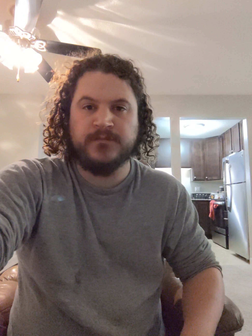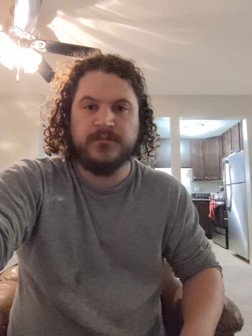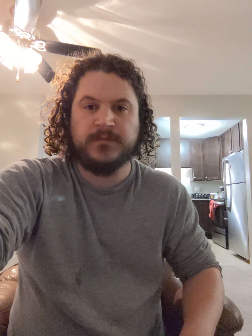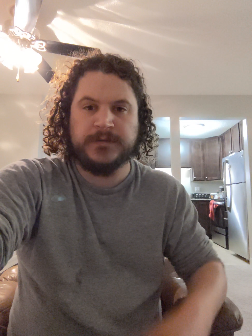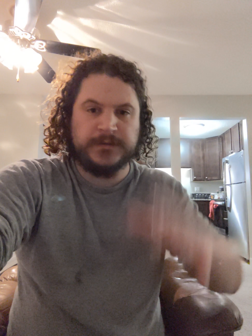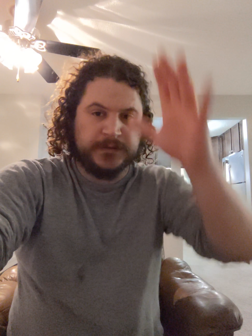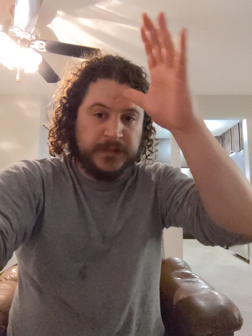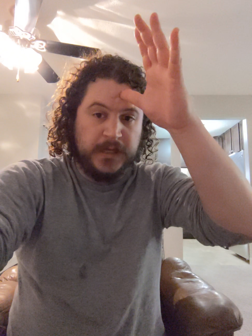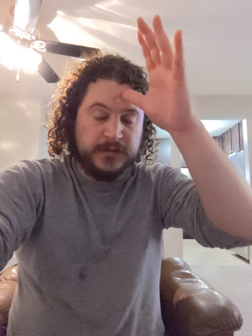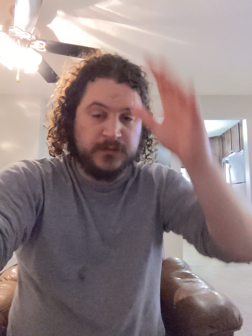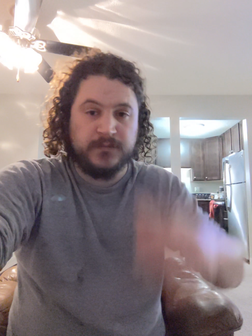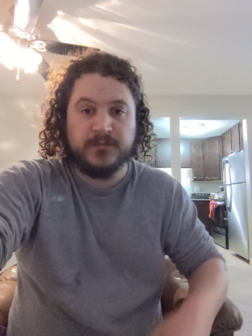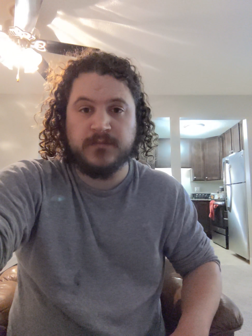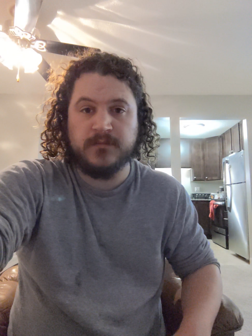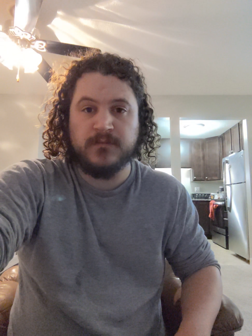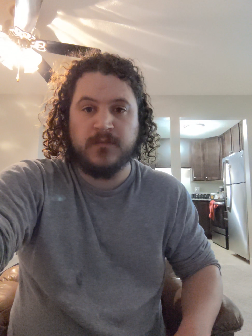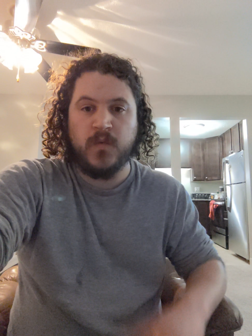dad